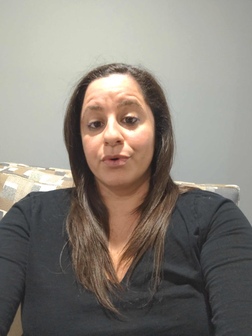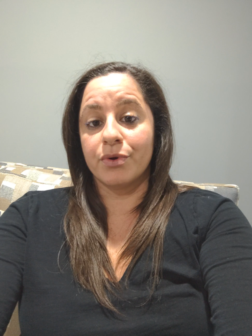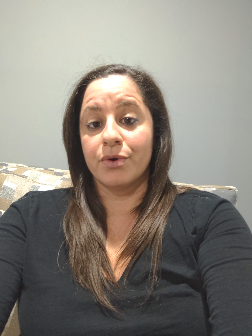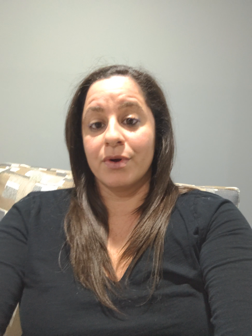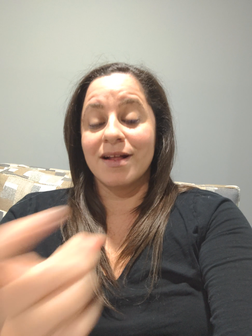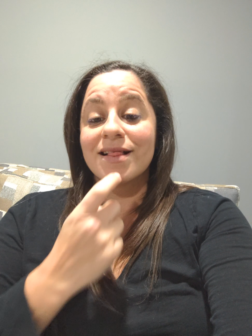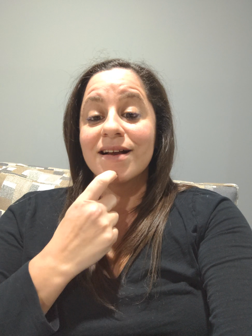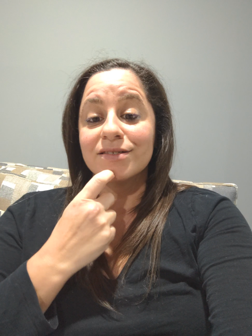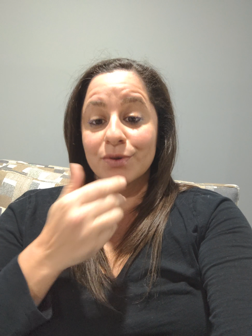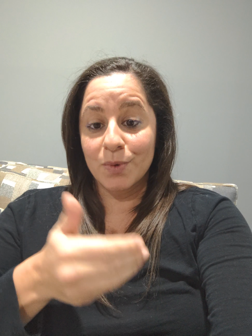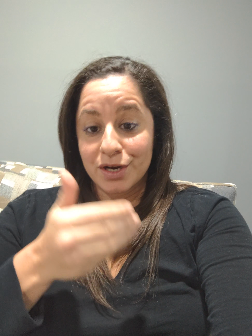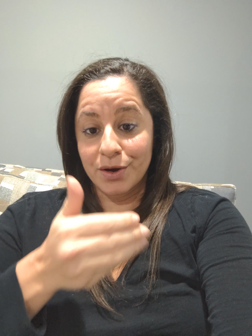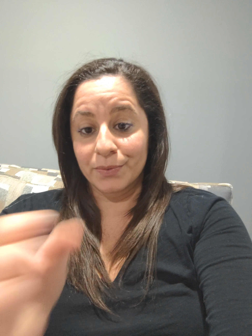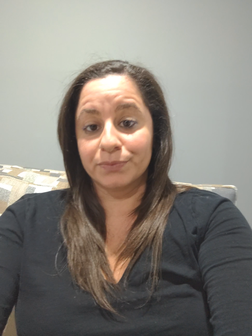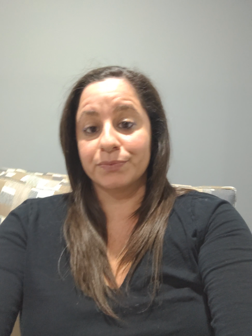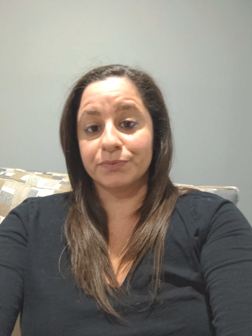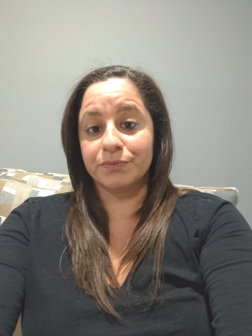window